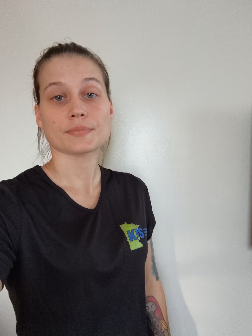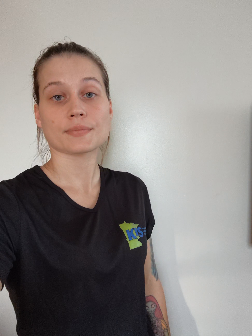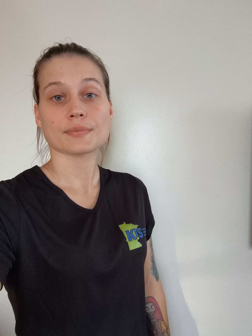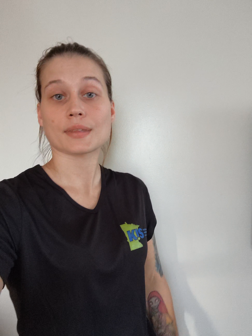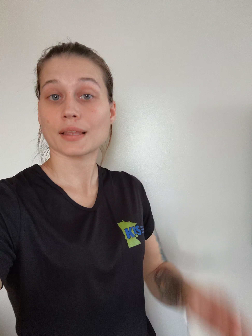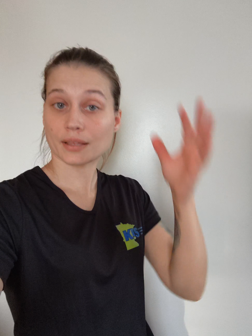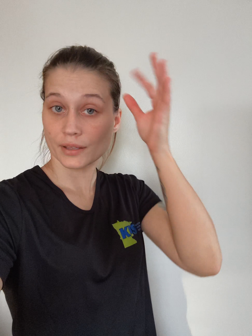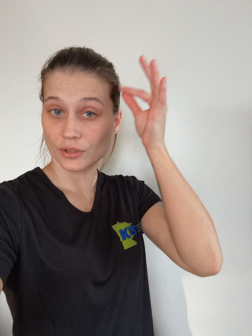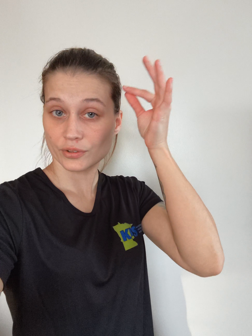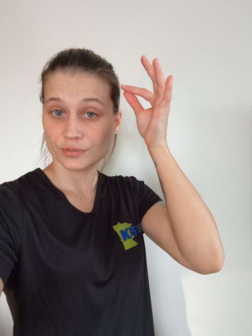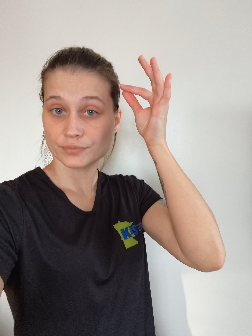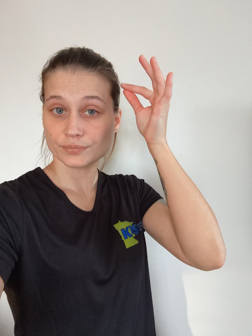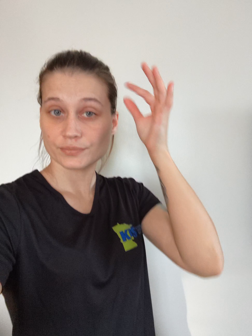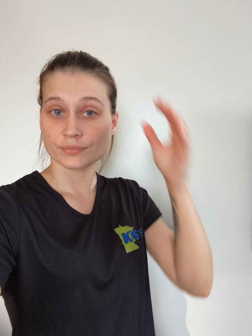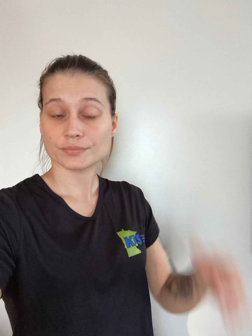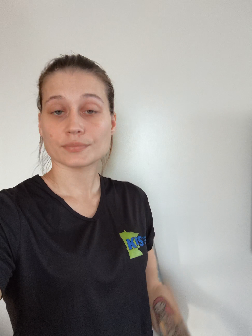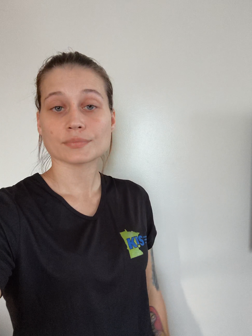hair